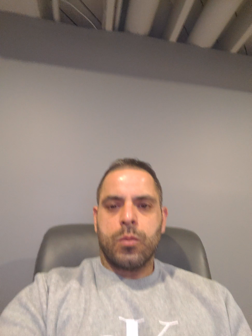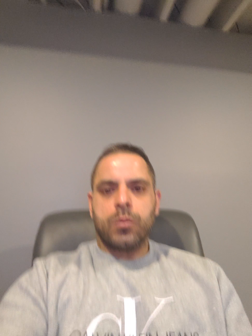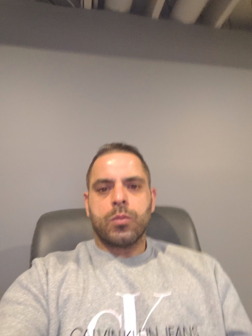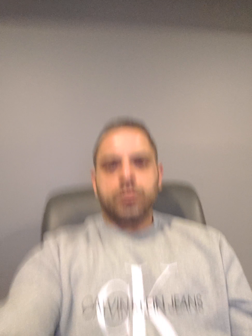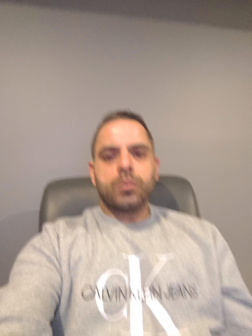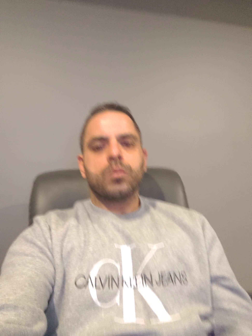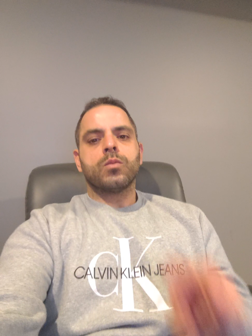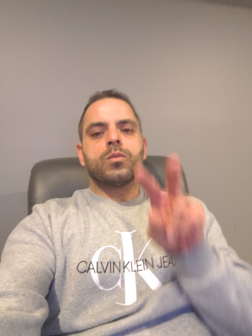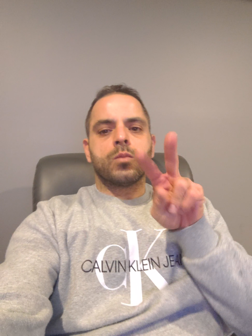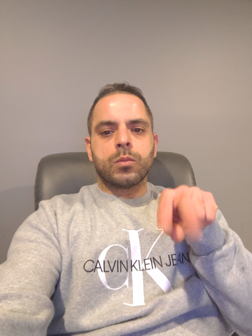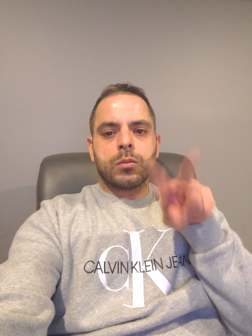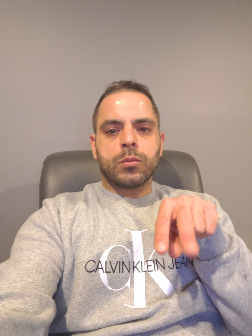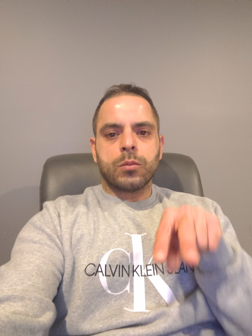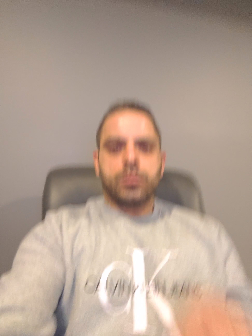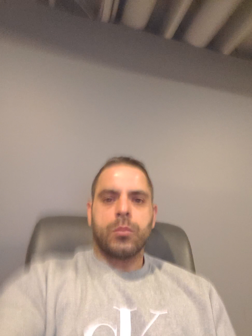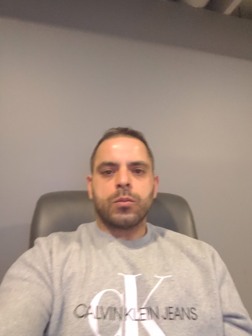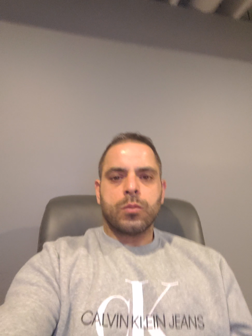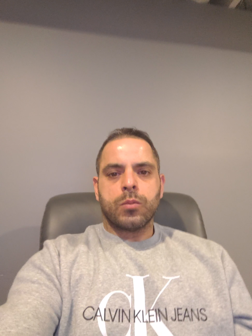read